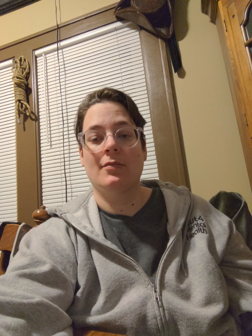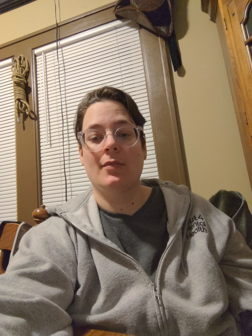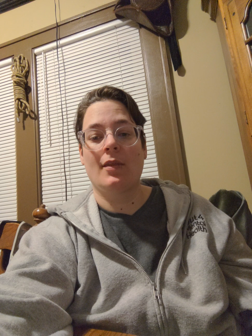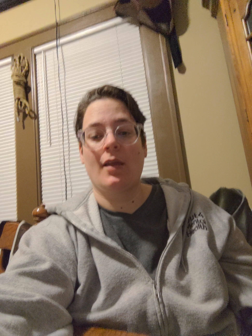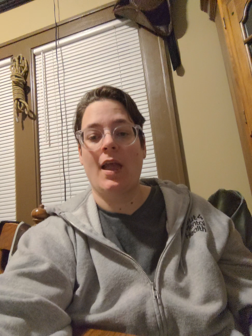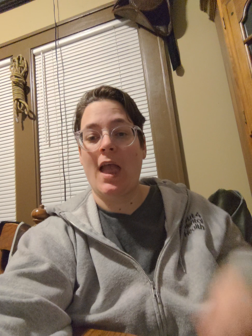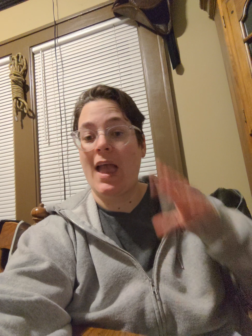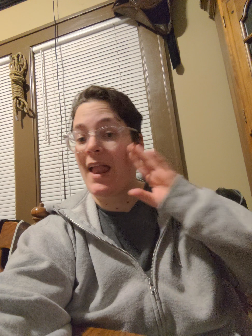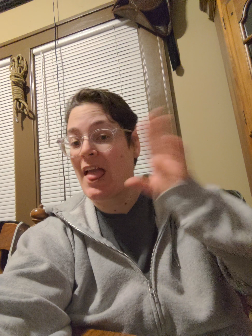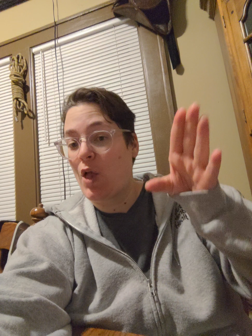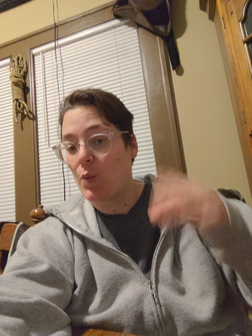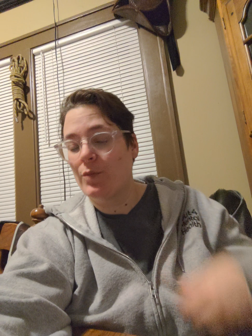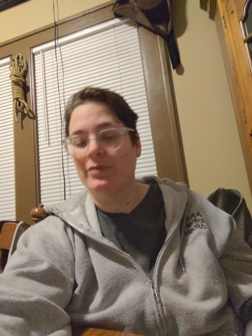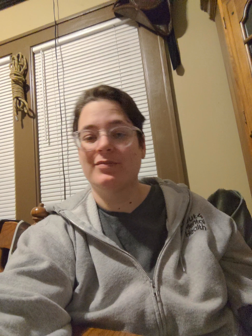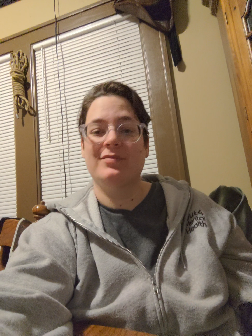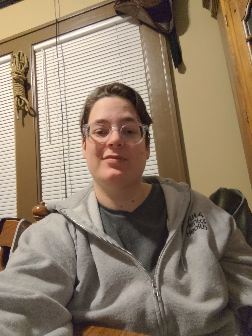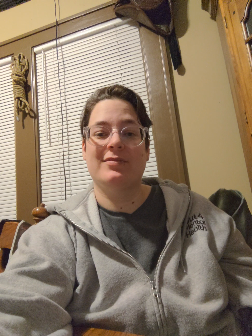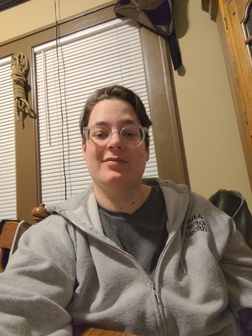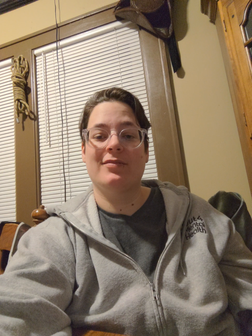hello